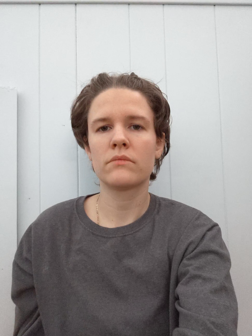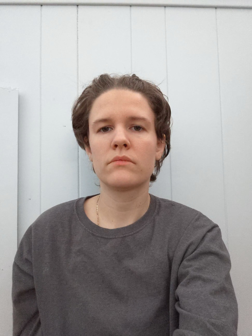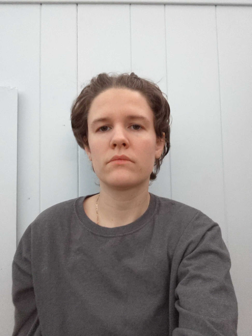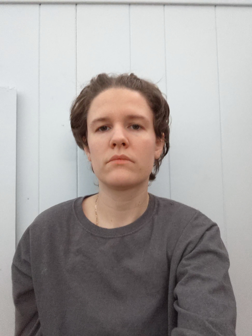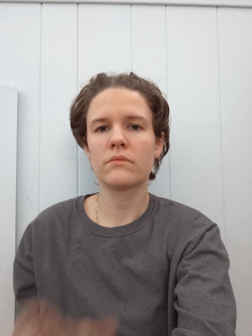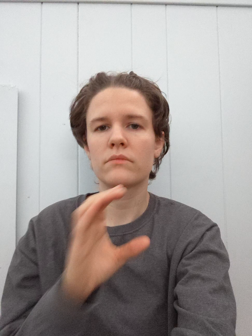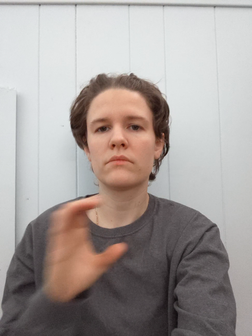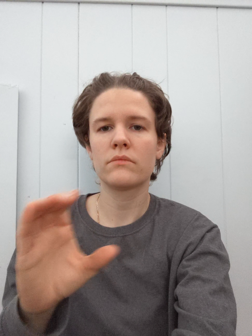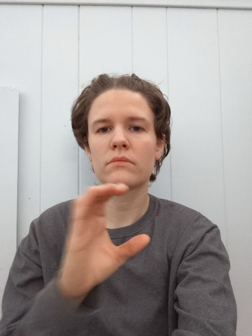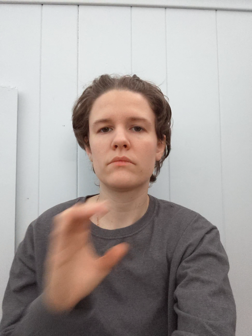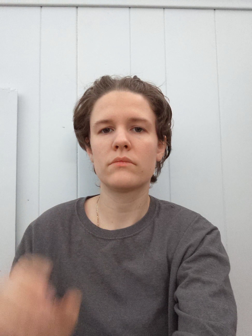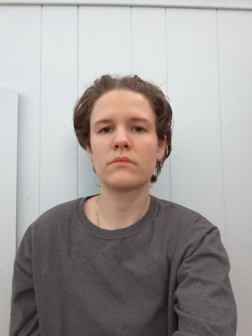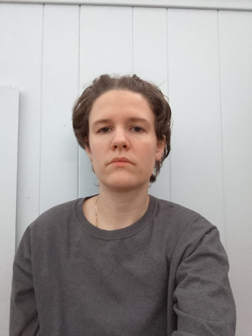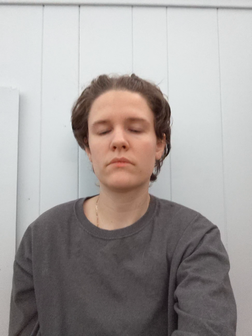chocolate